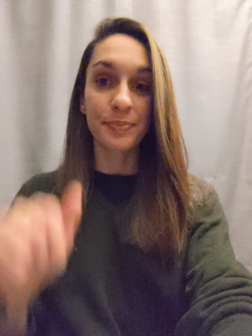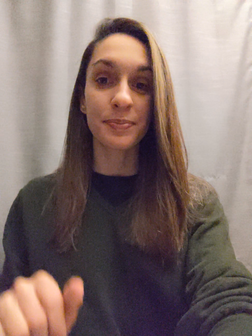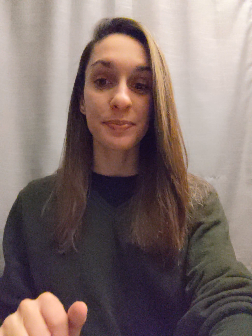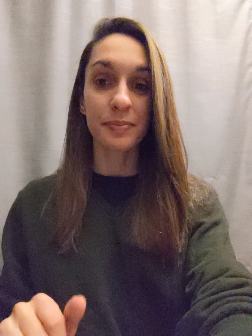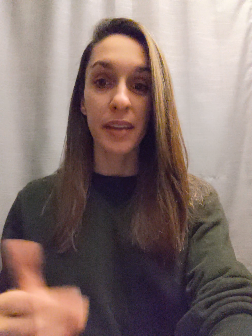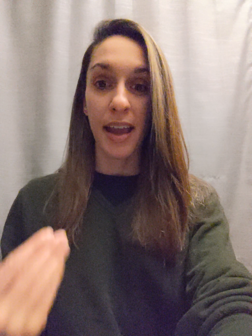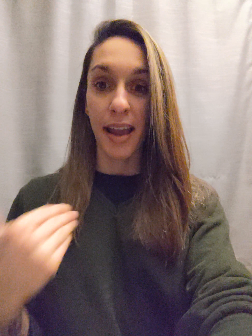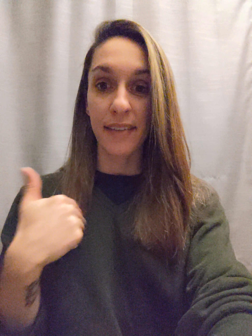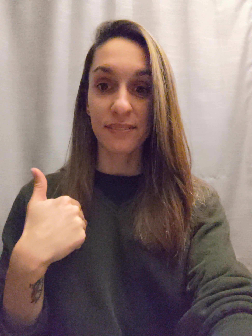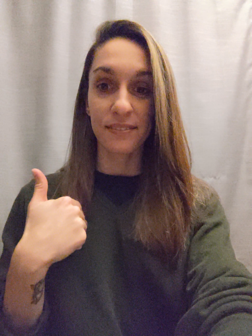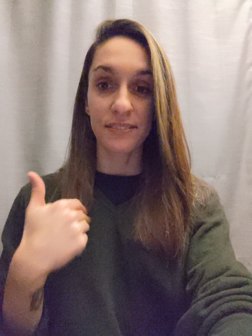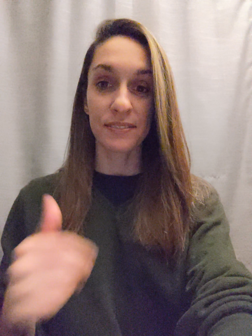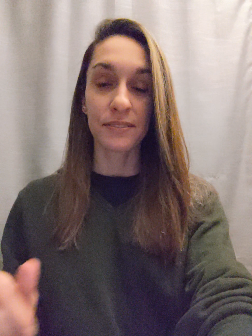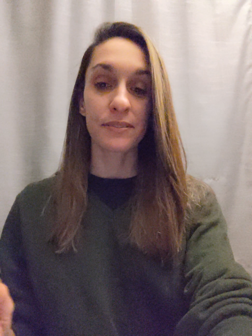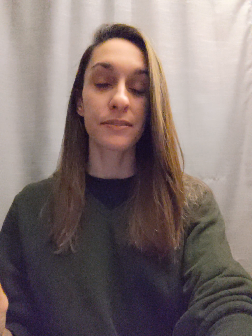have